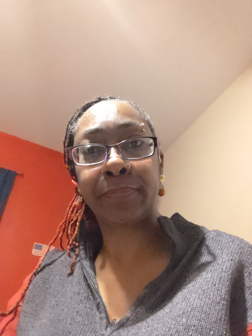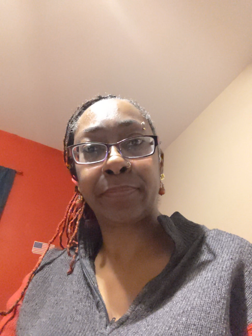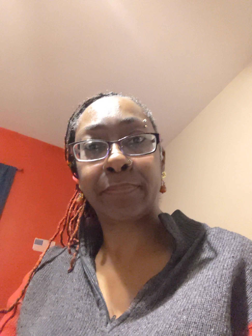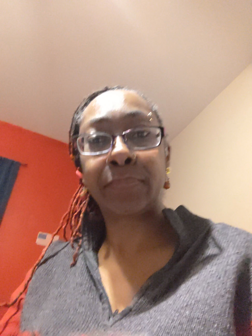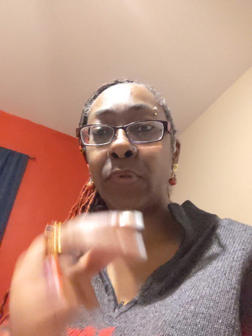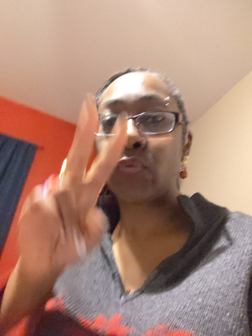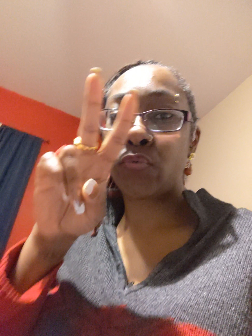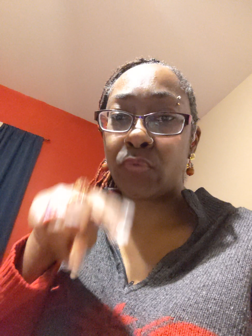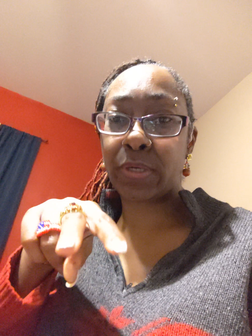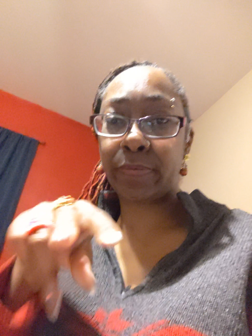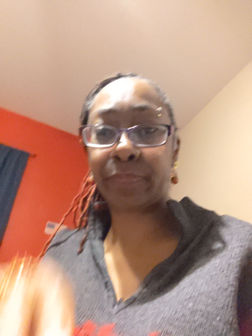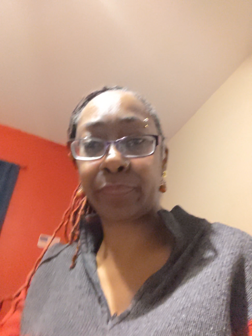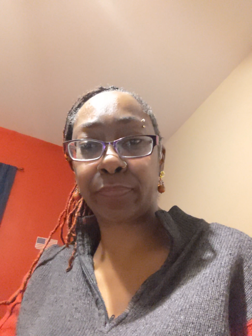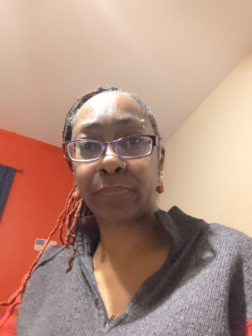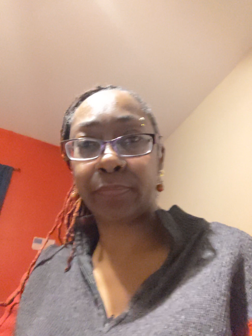read